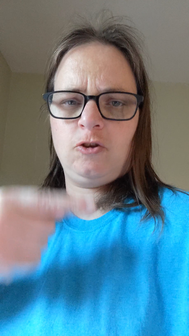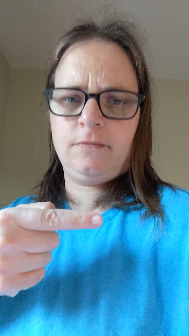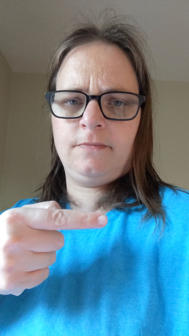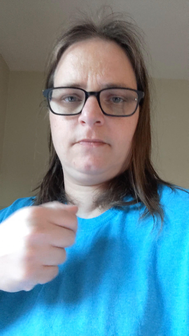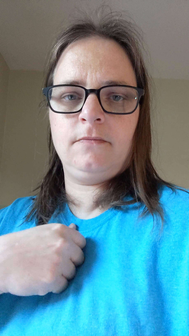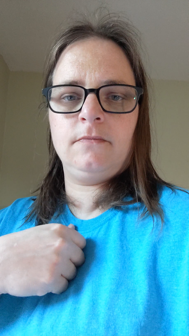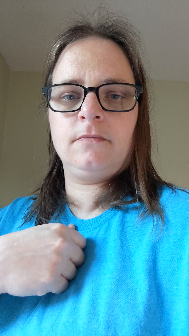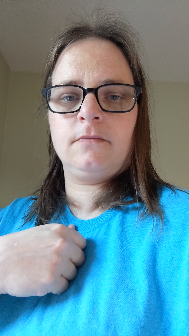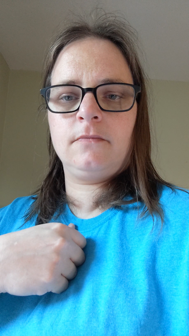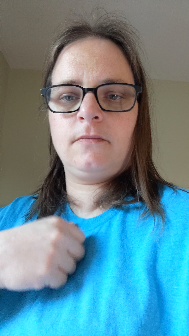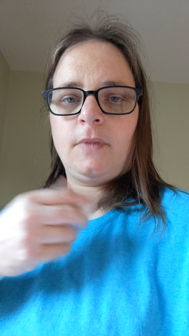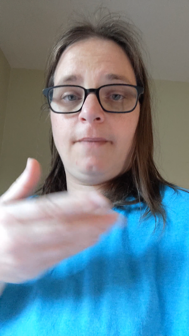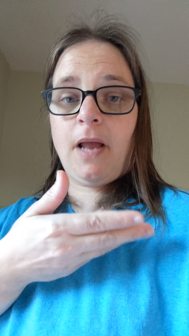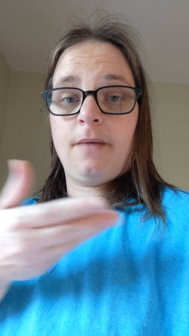baby